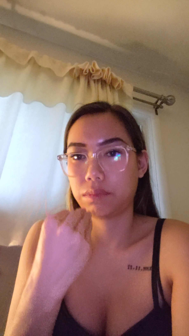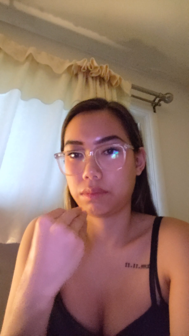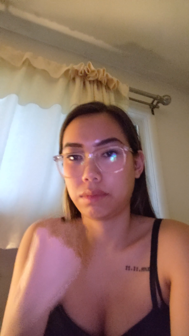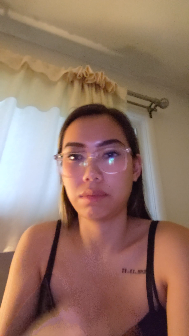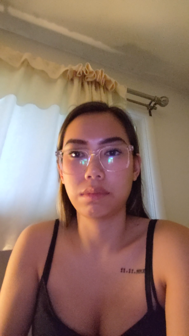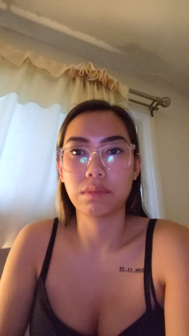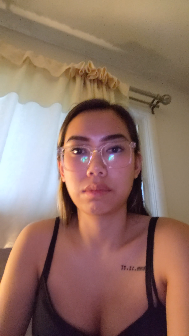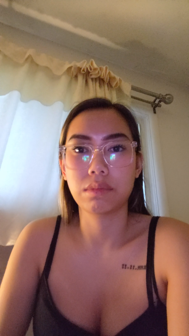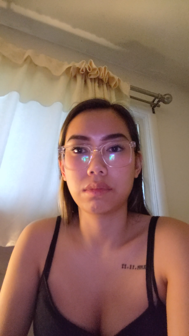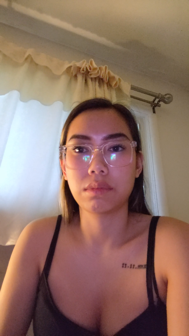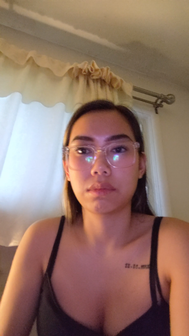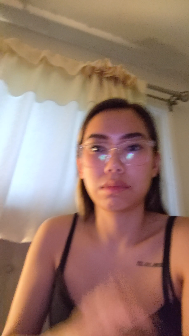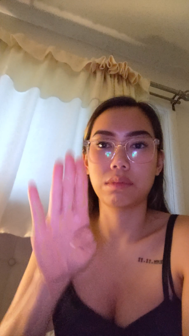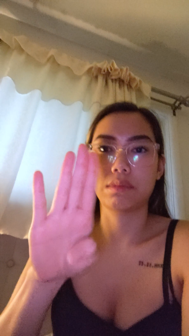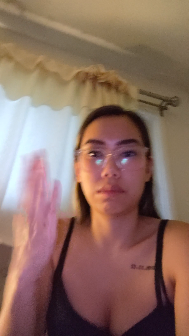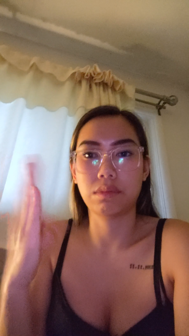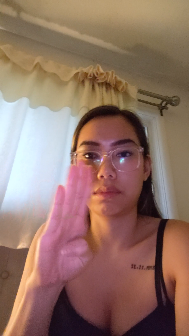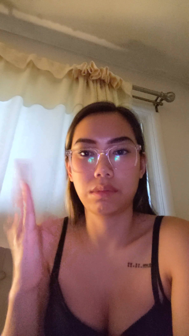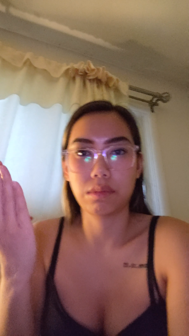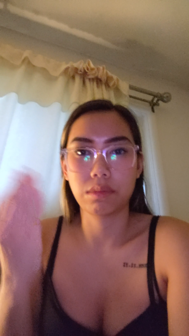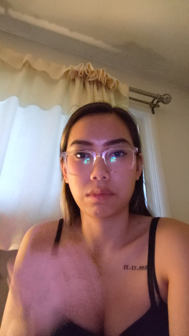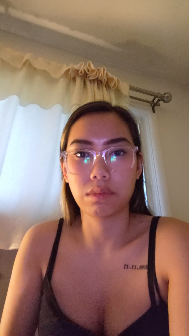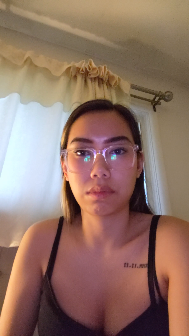door